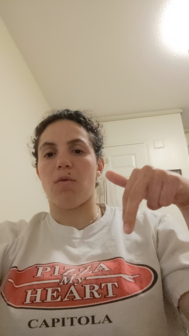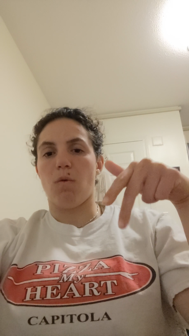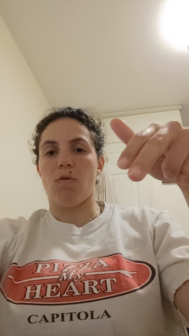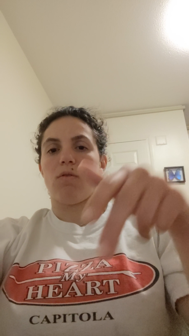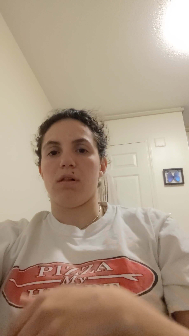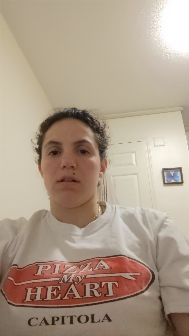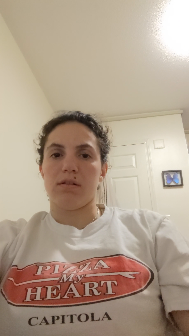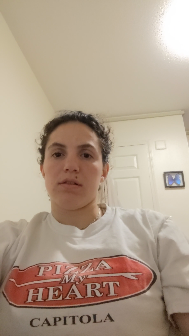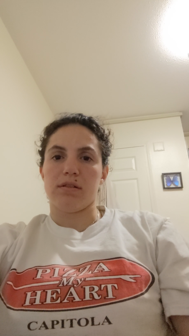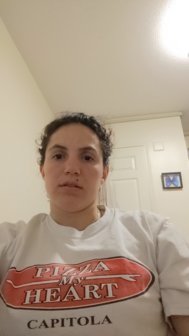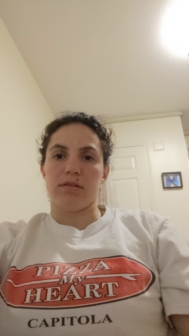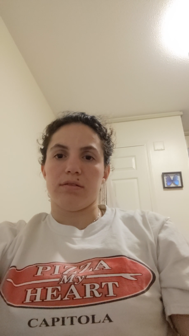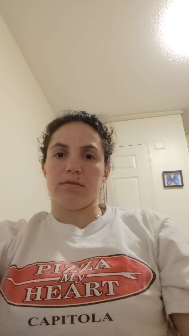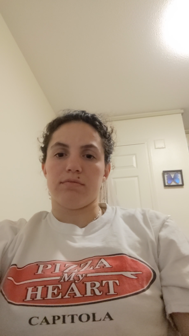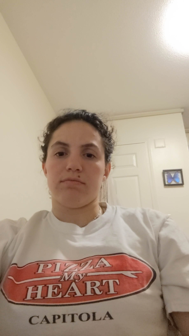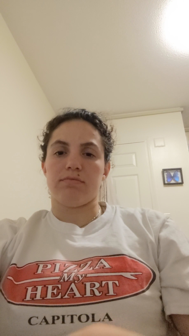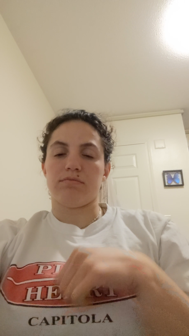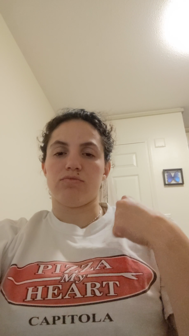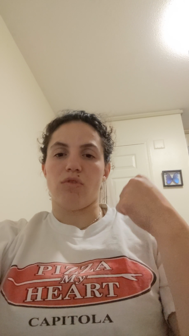drive